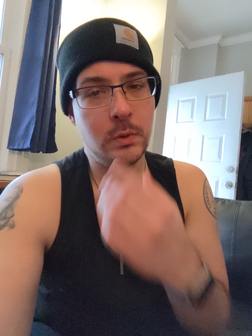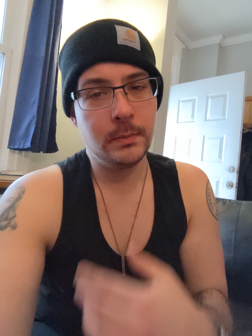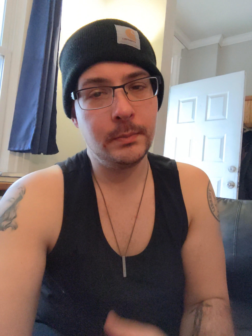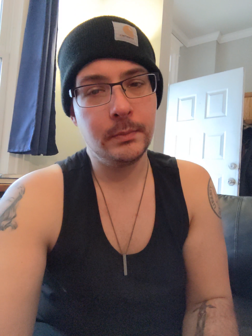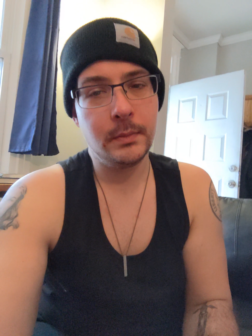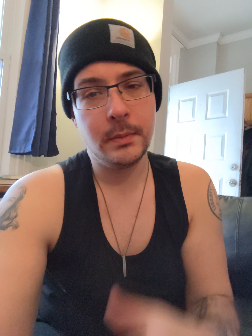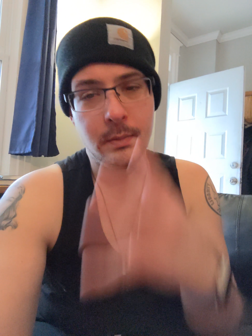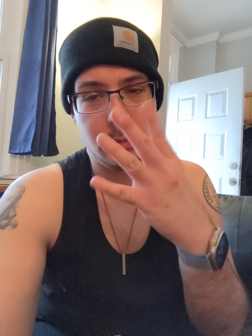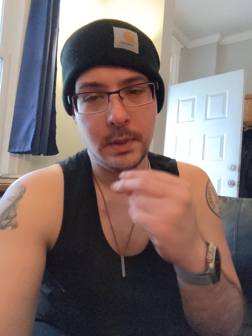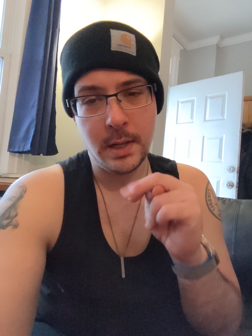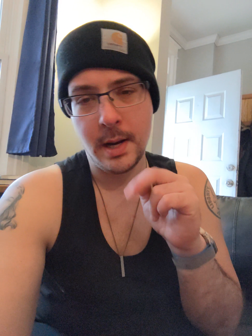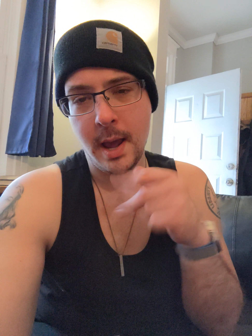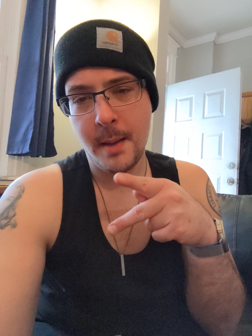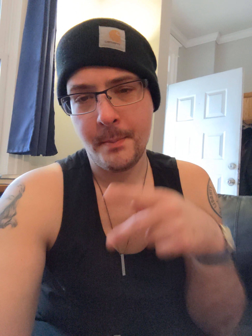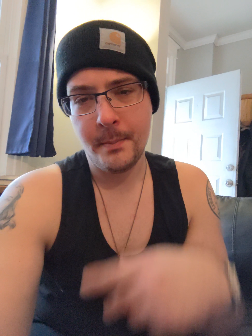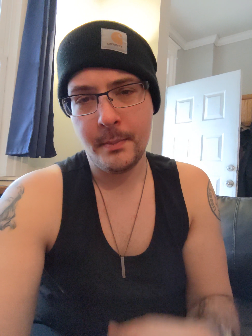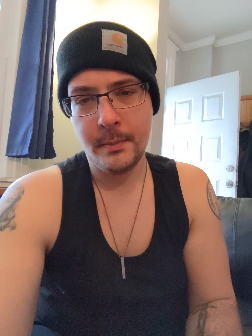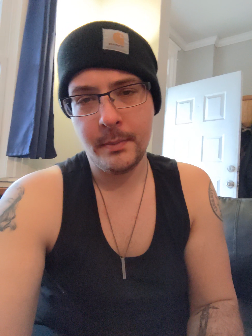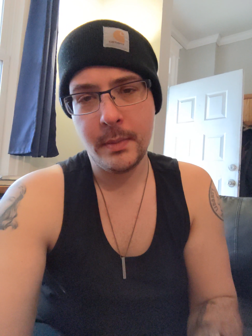nap